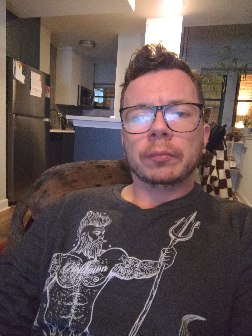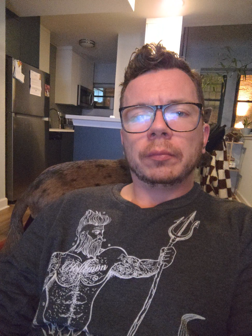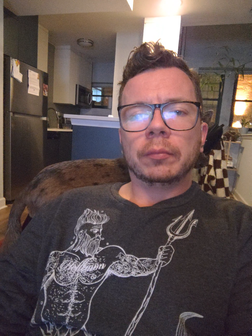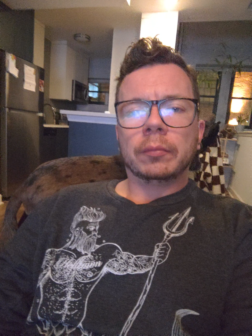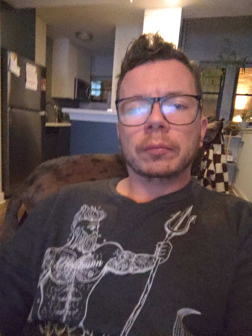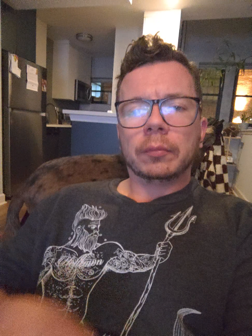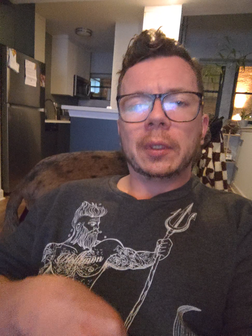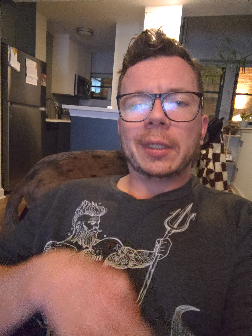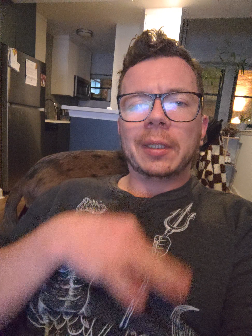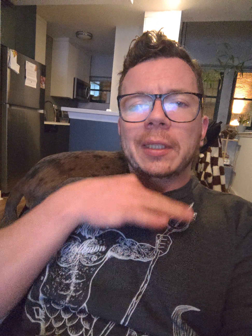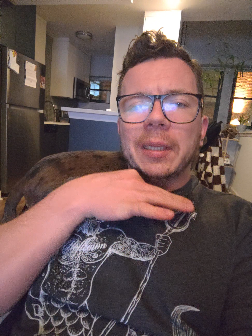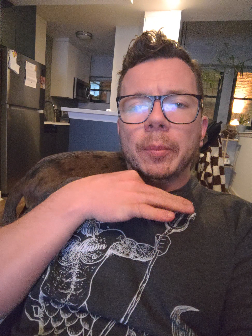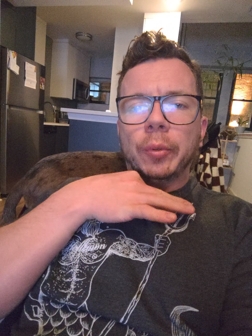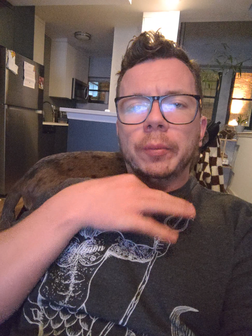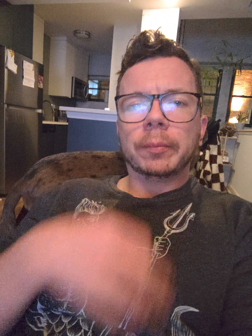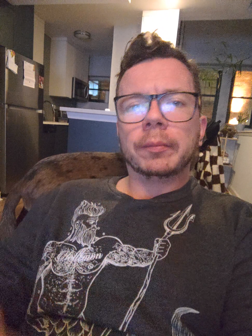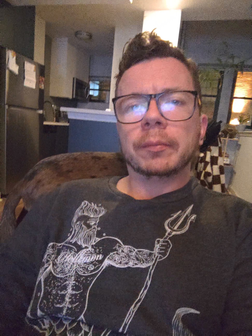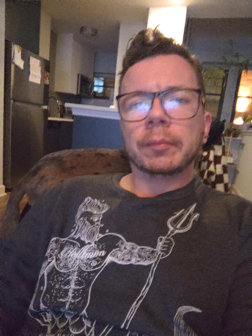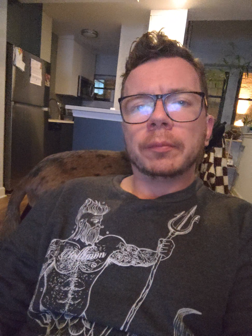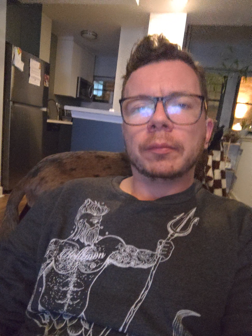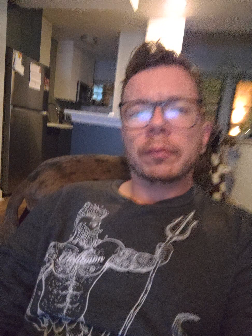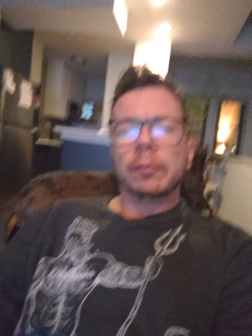zipper